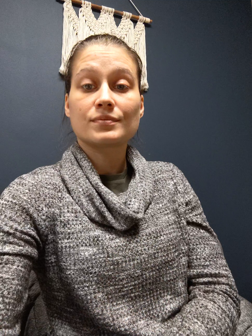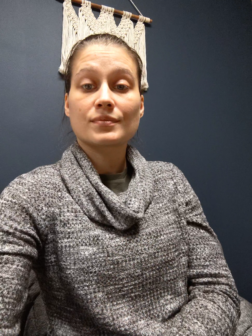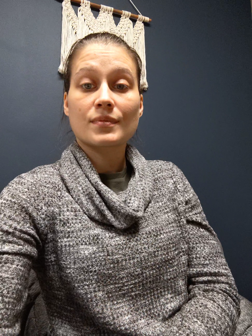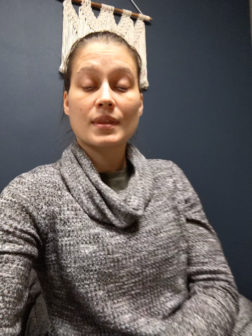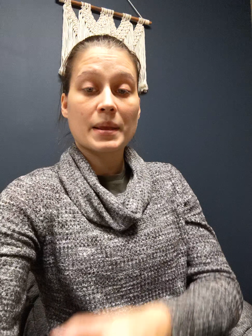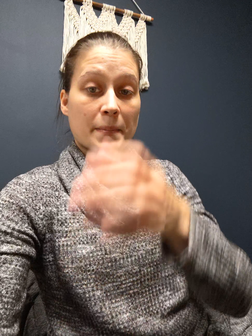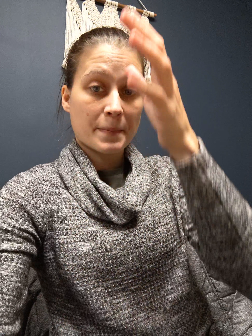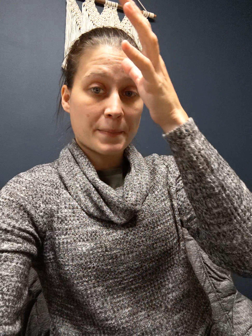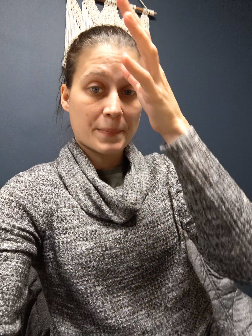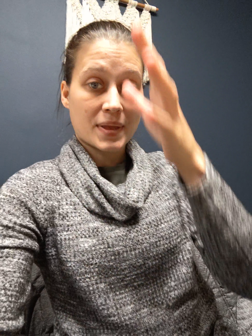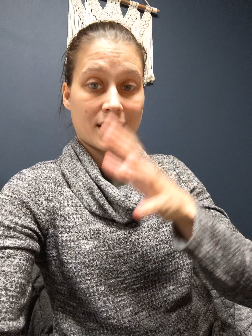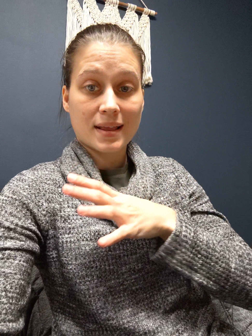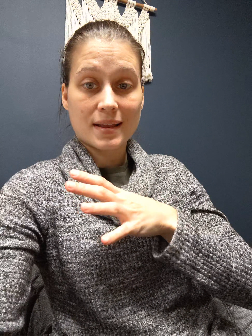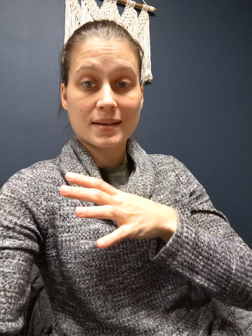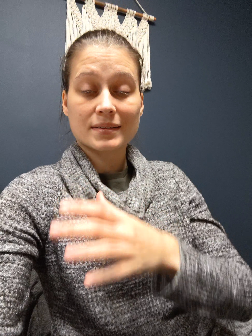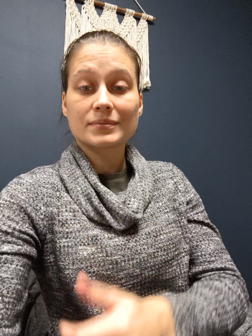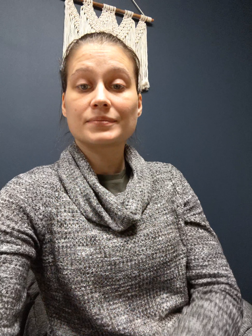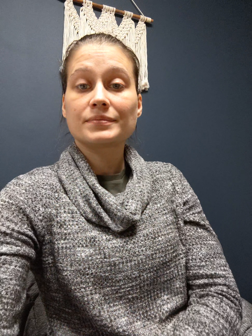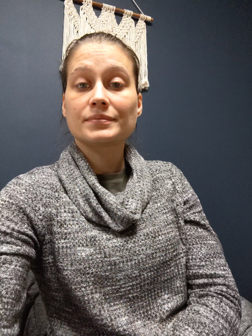man